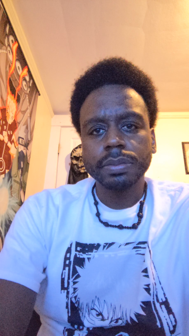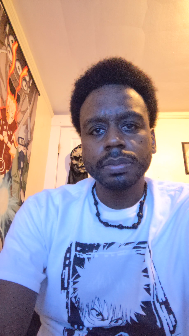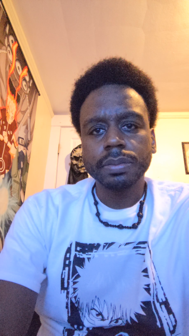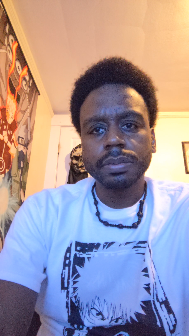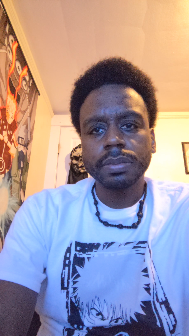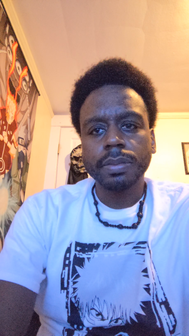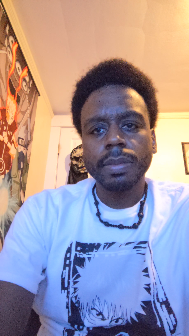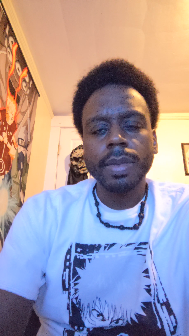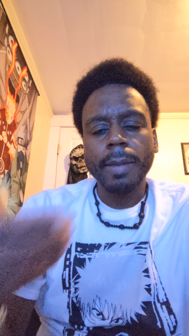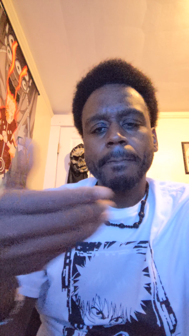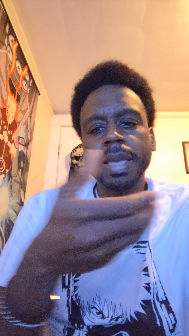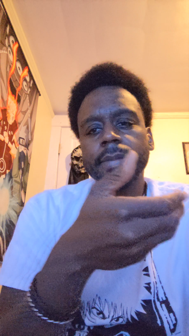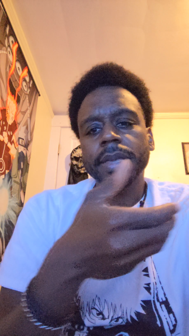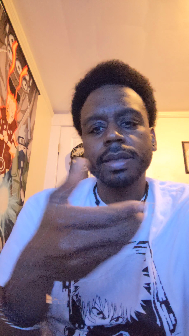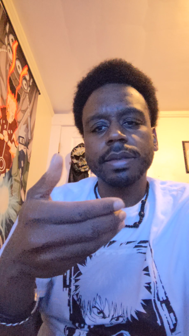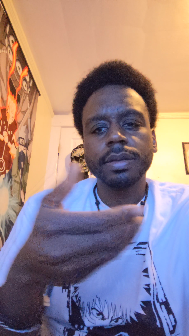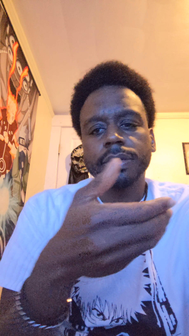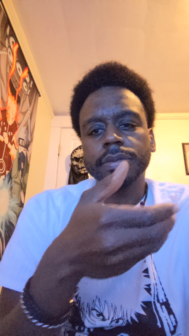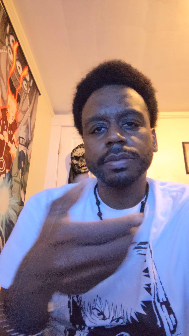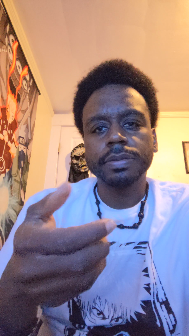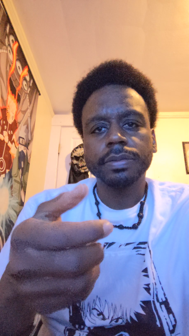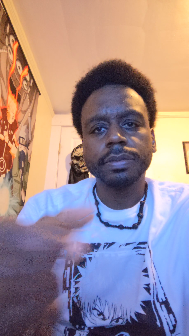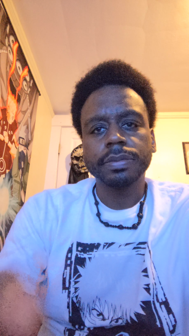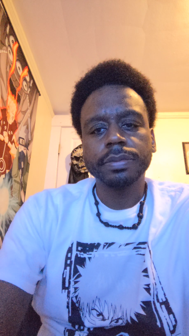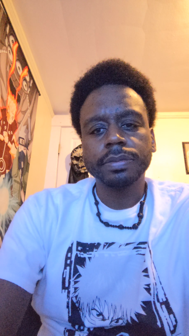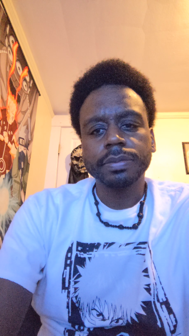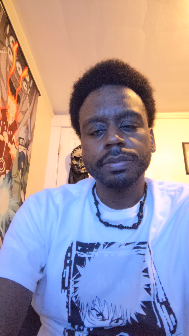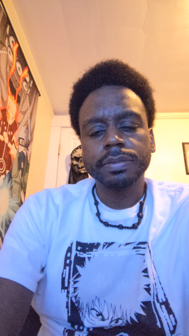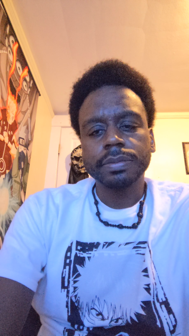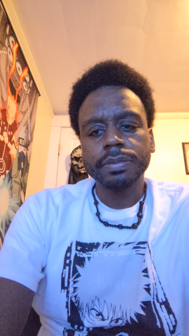baby